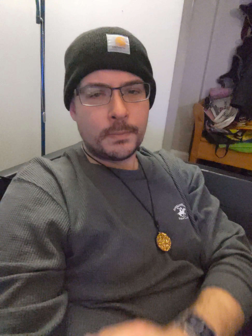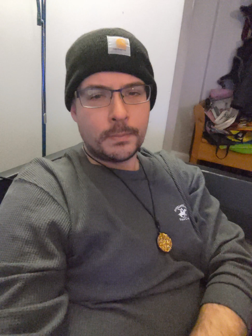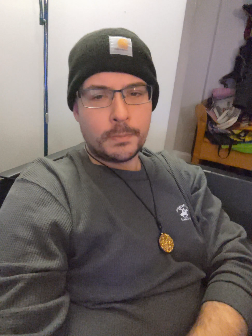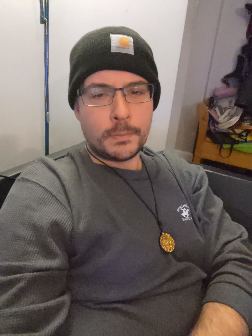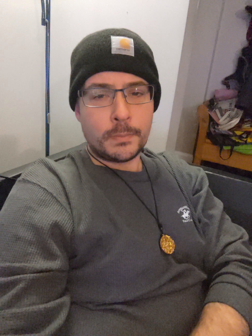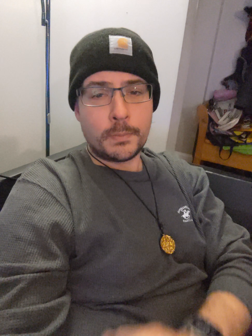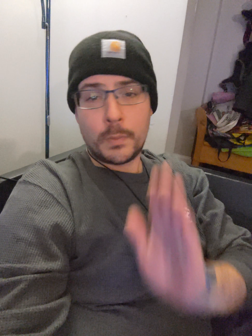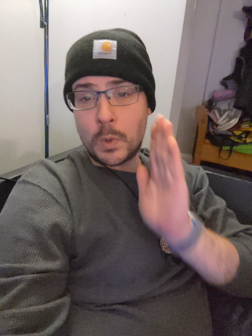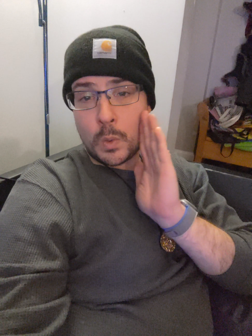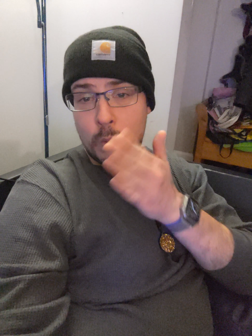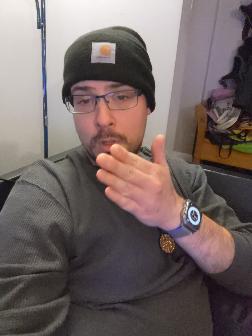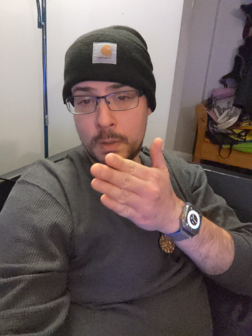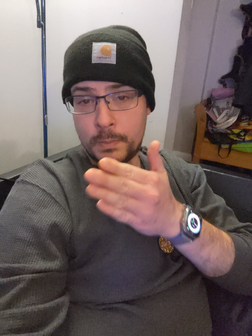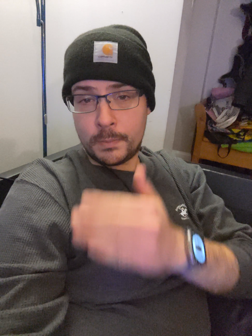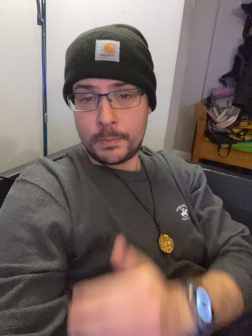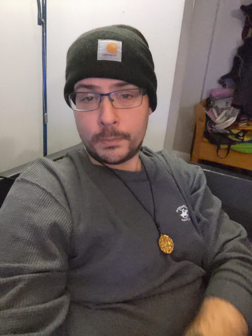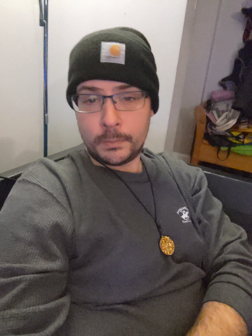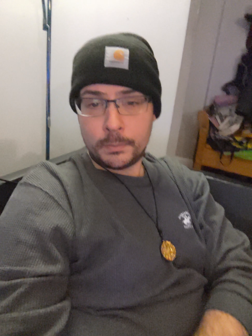will